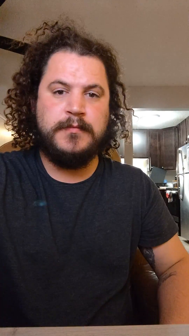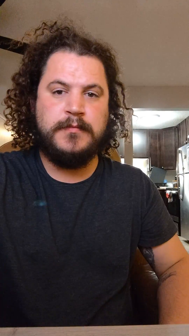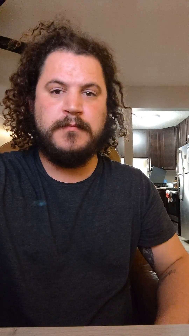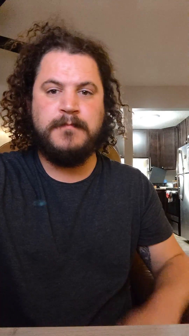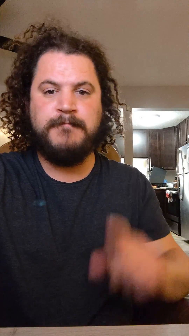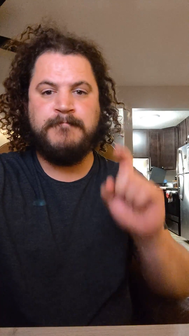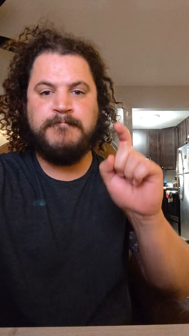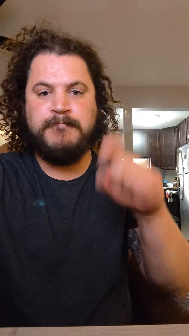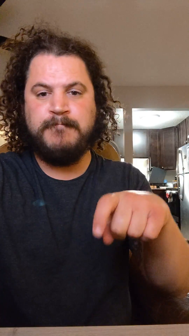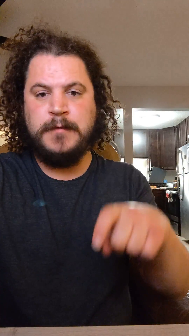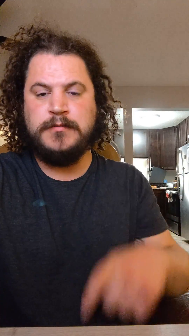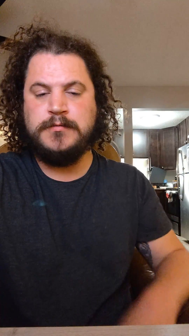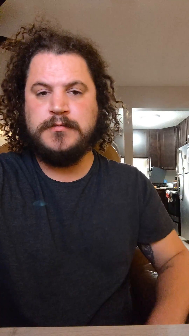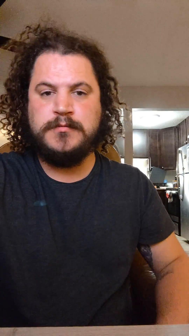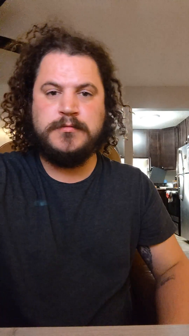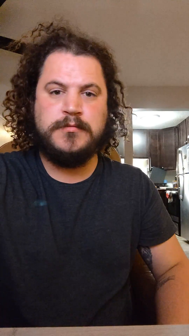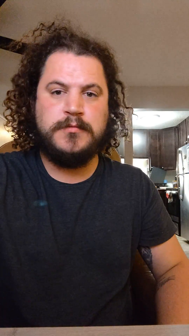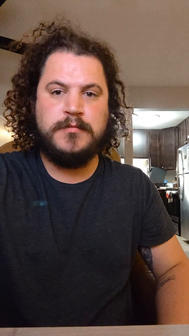must